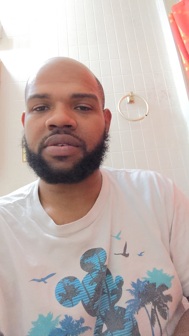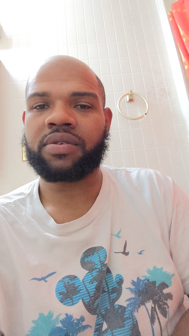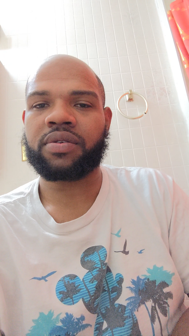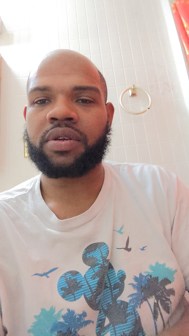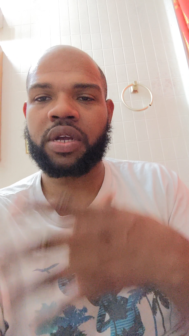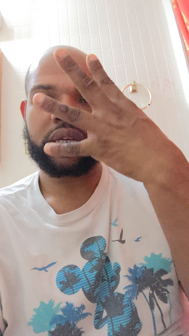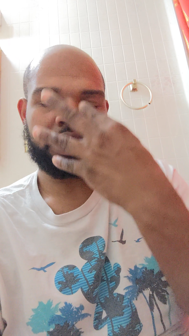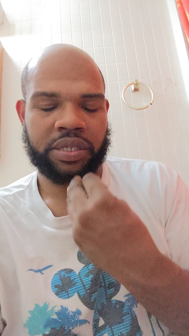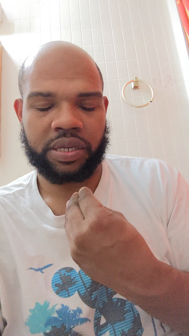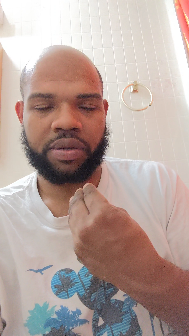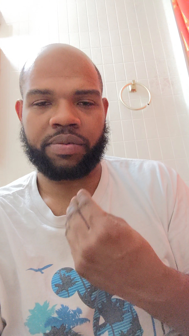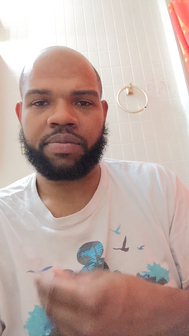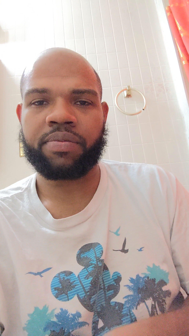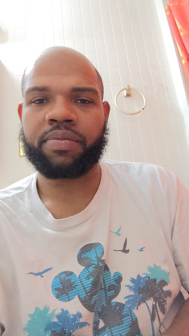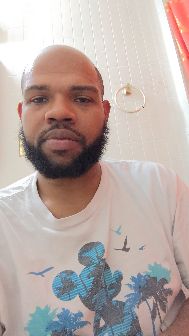asleep